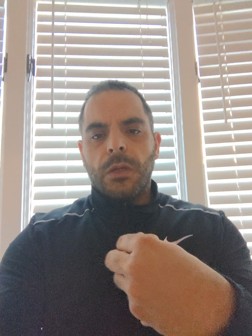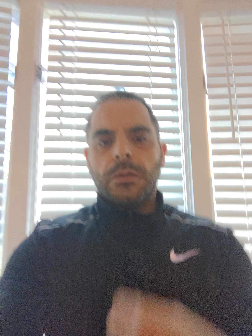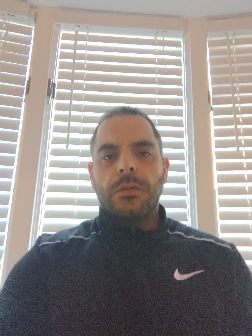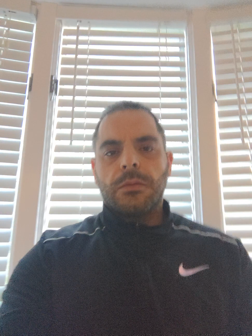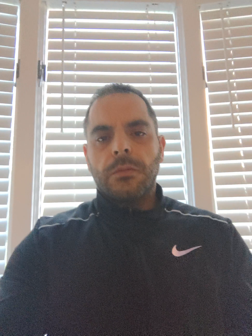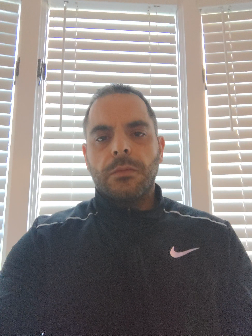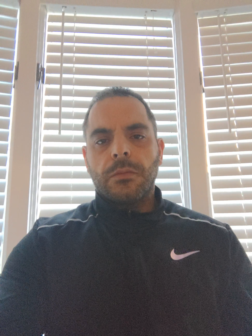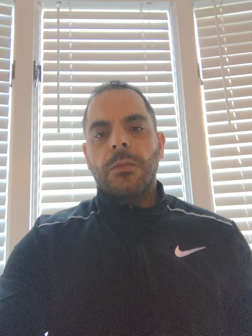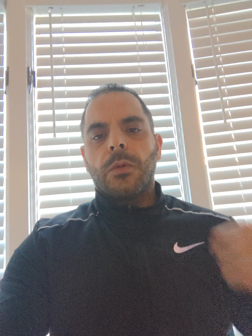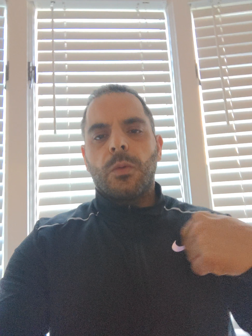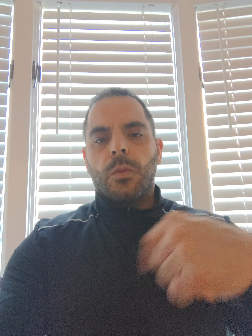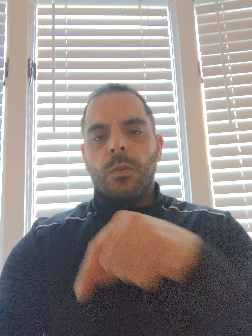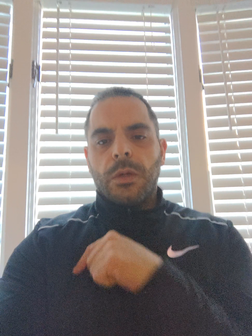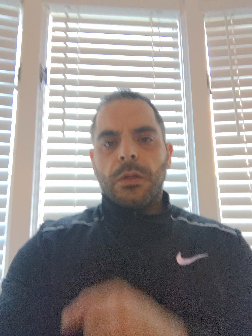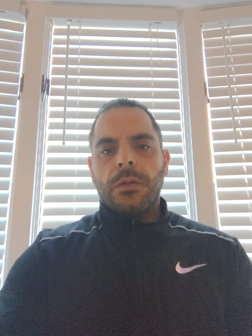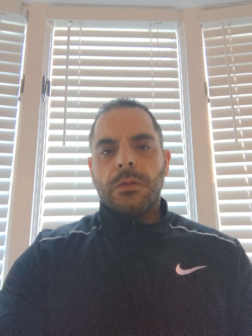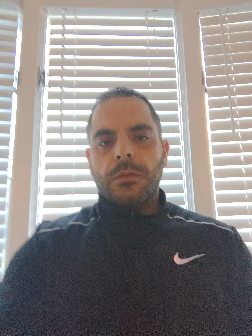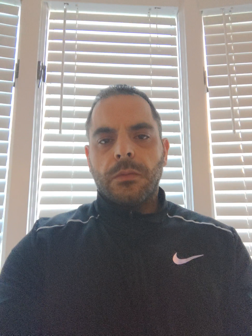we